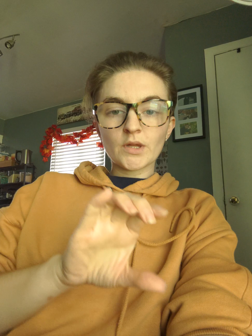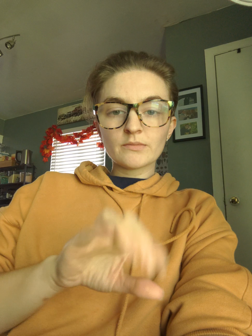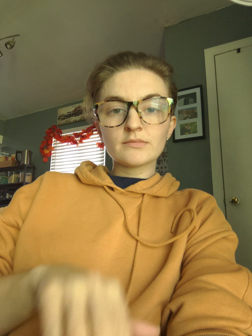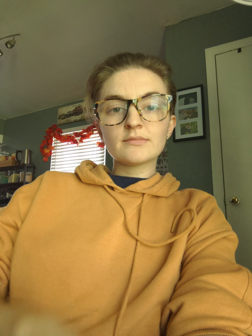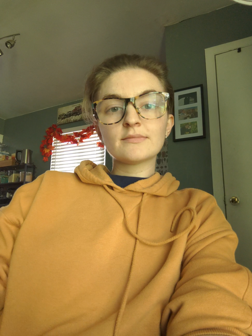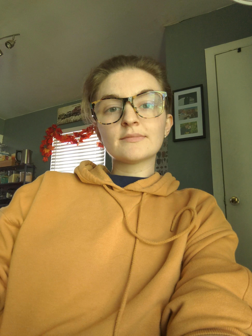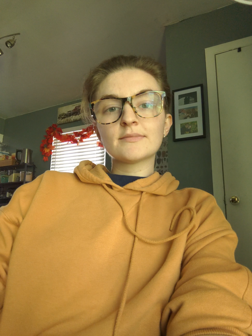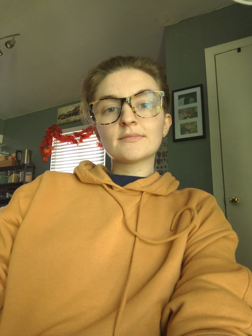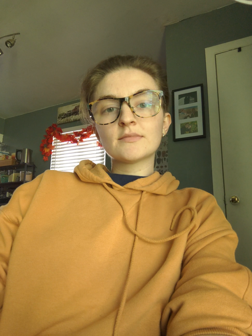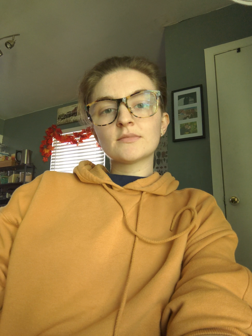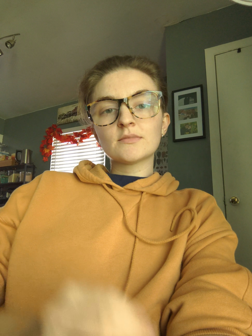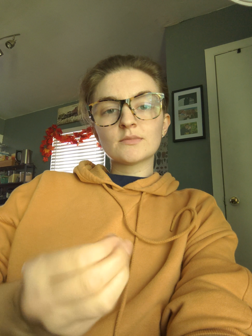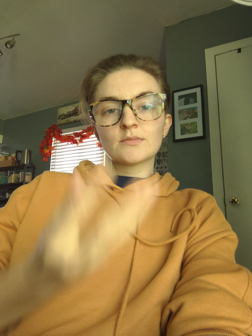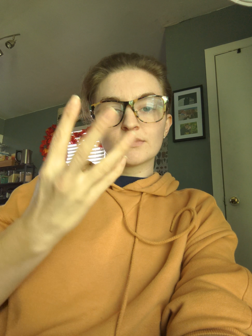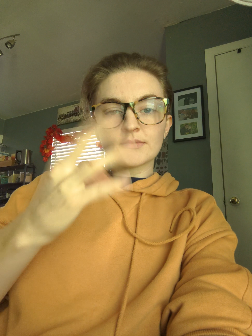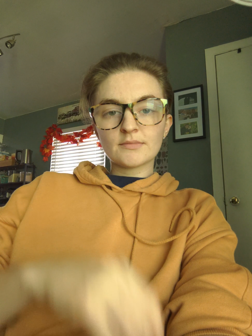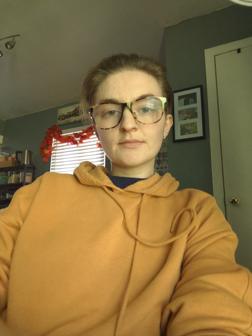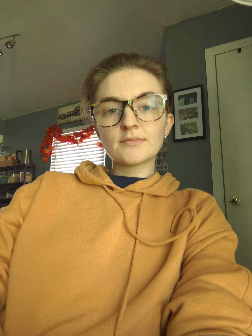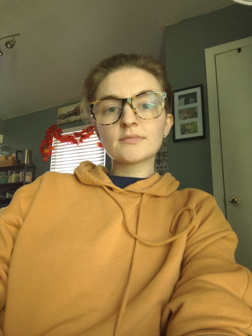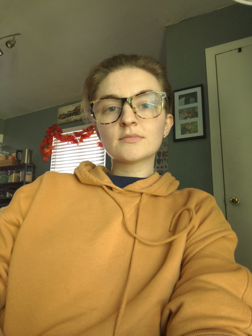plants